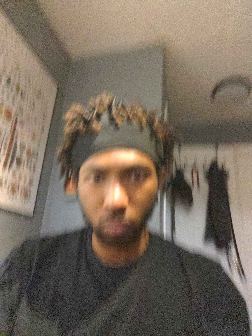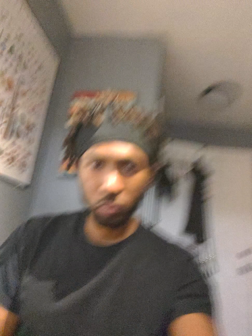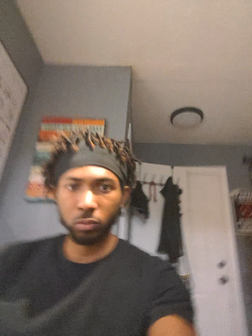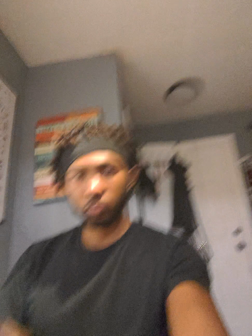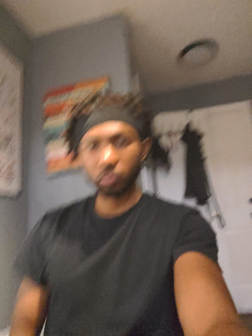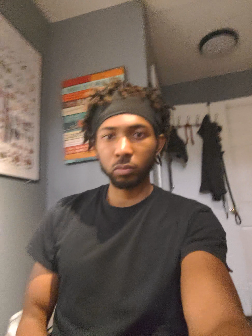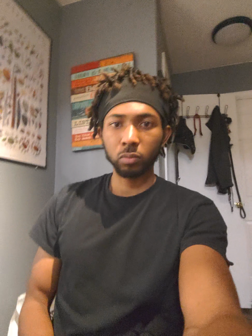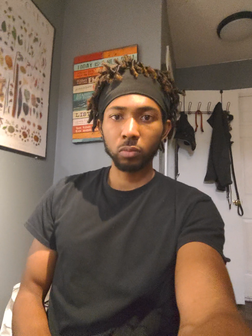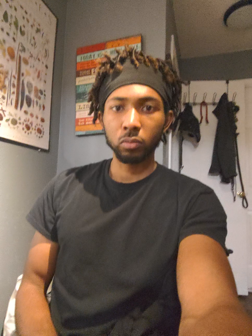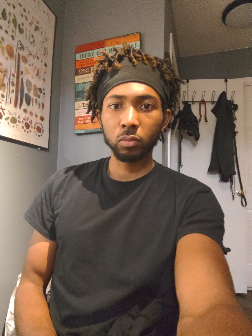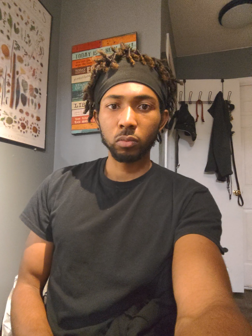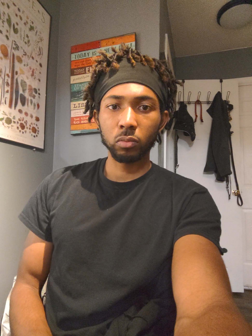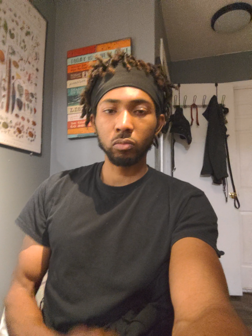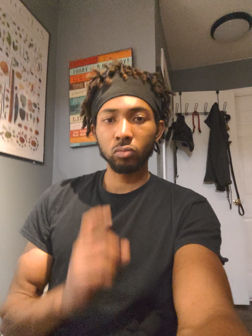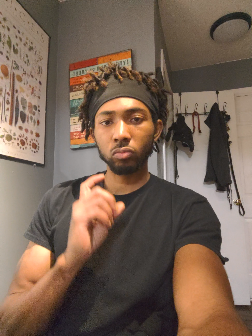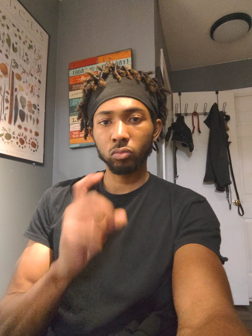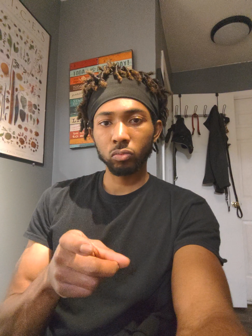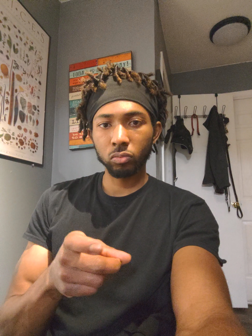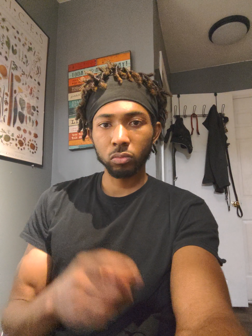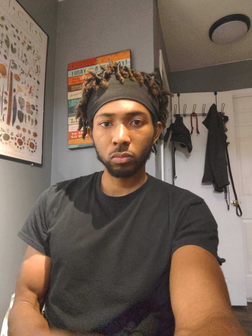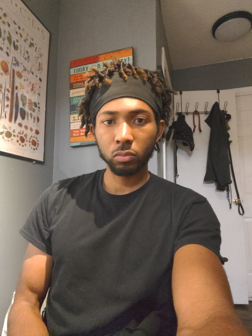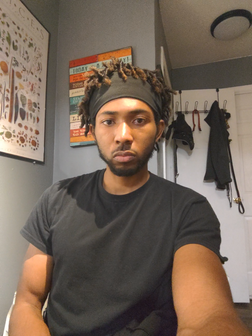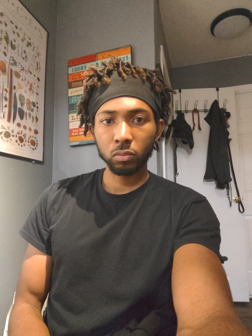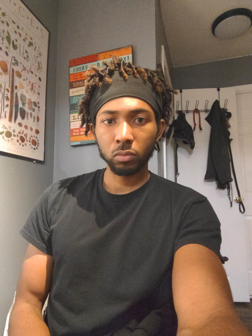present